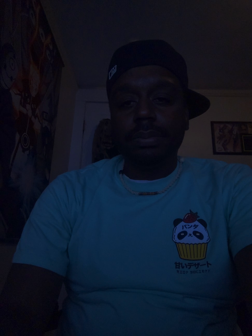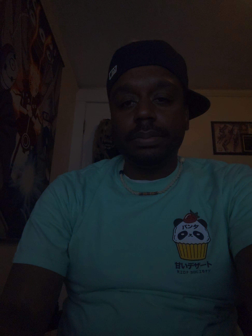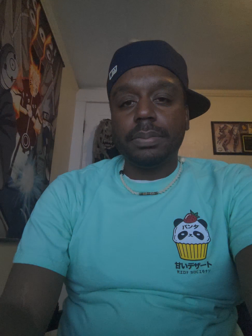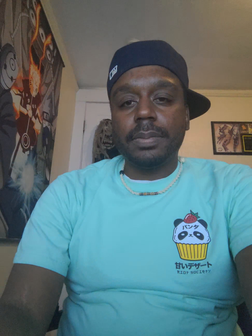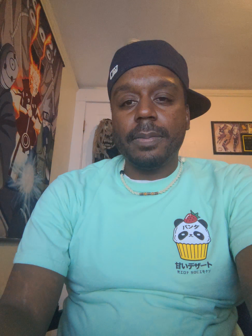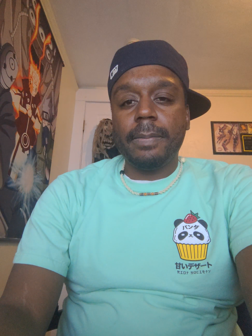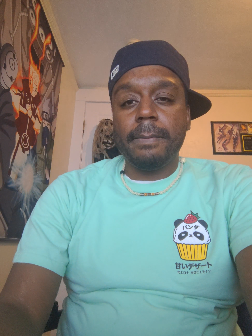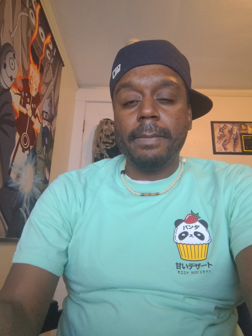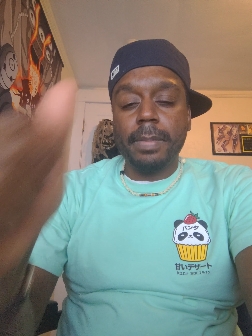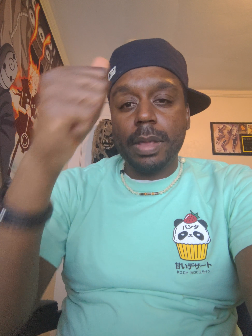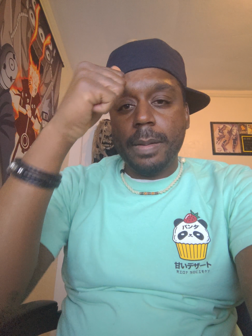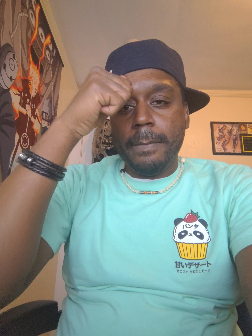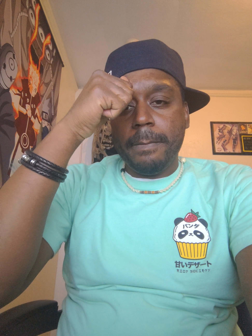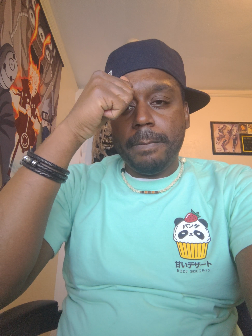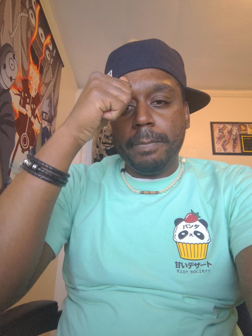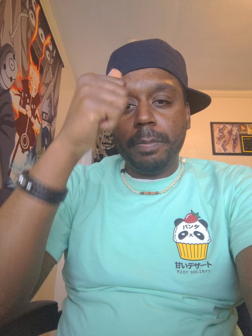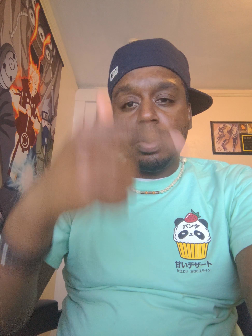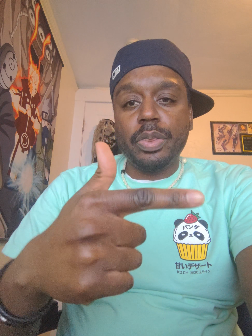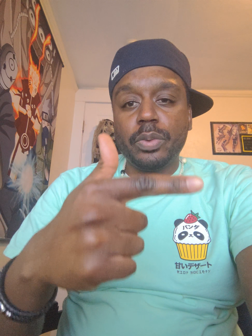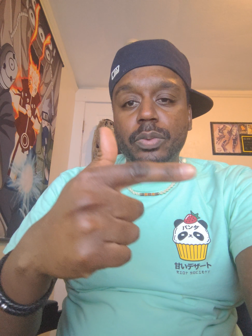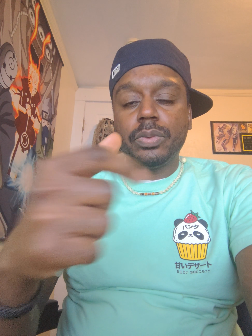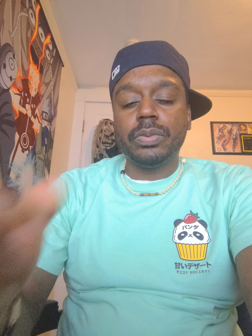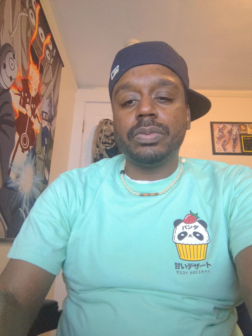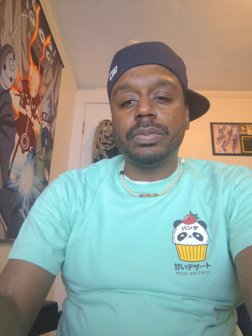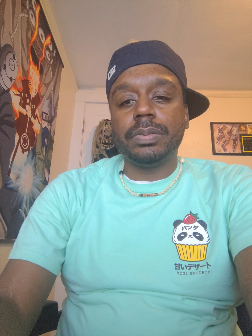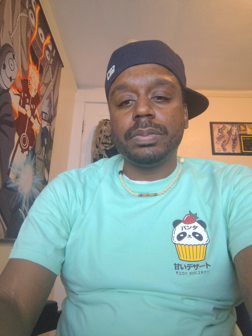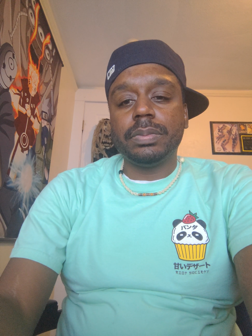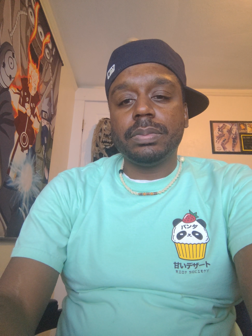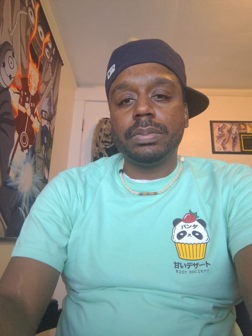brother